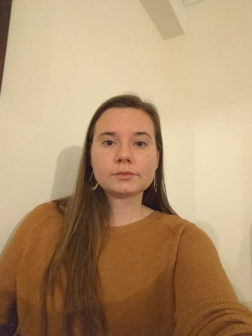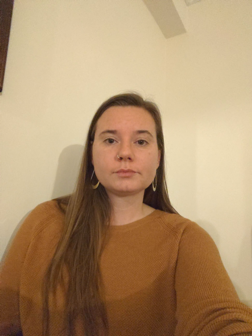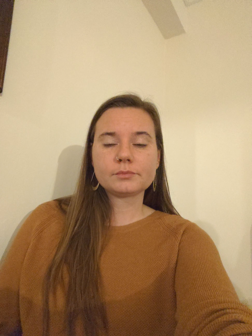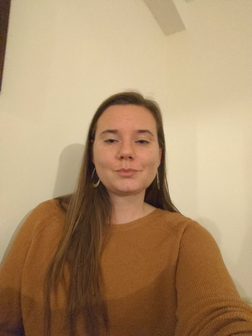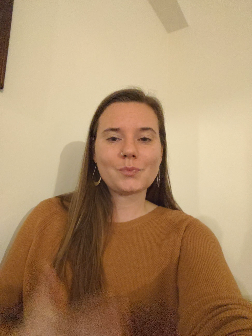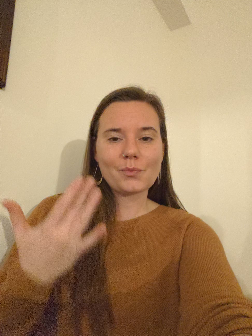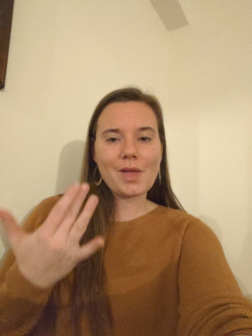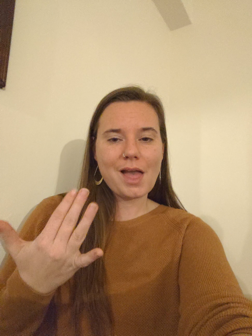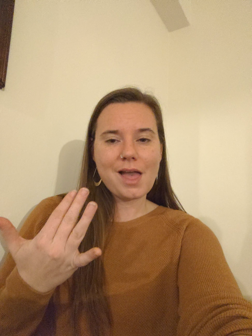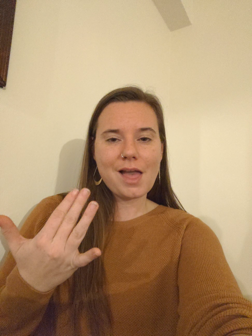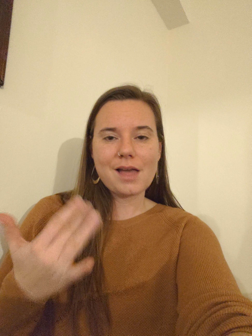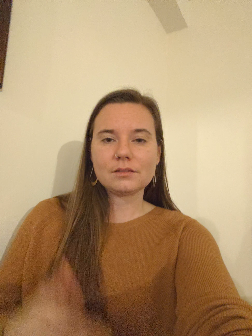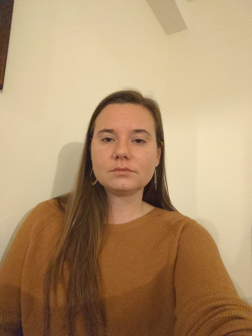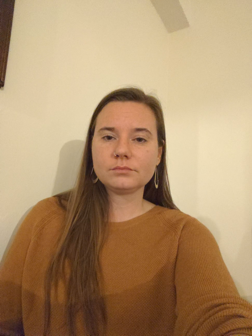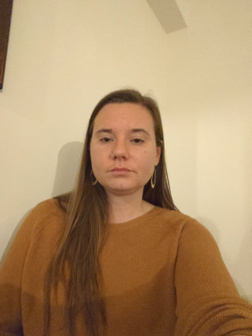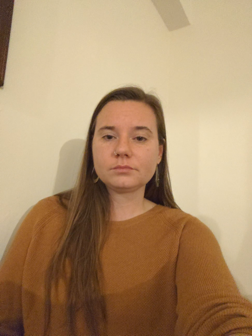wait